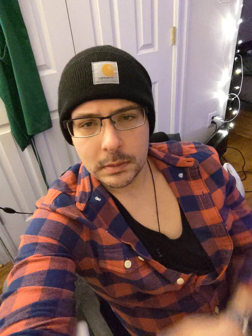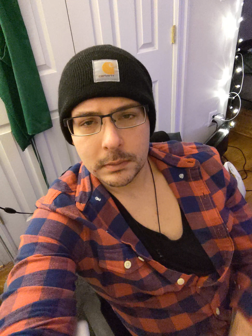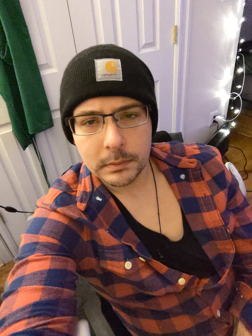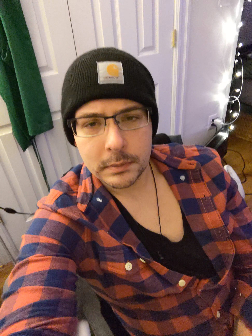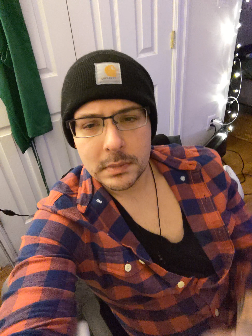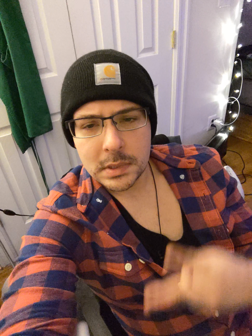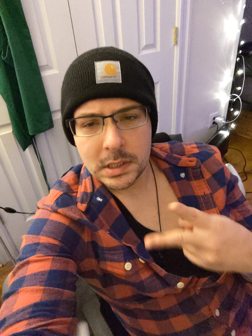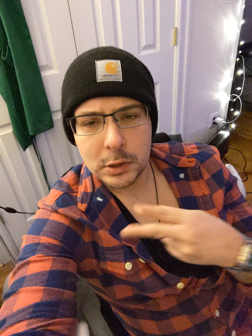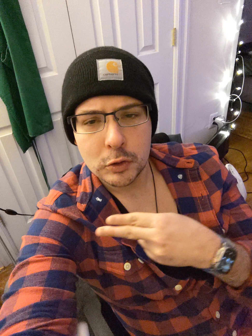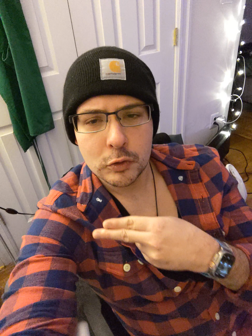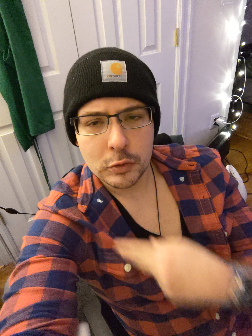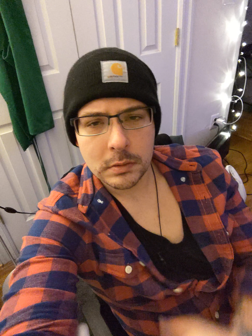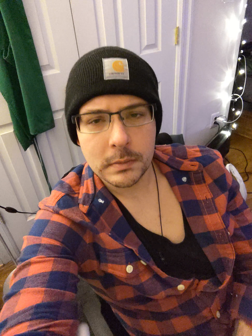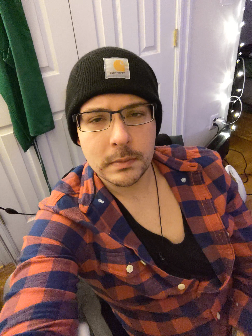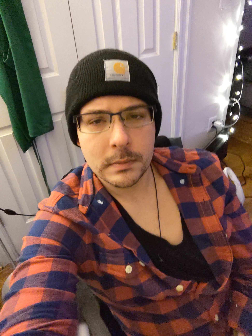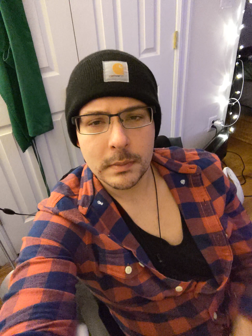scissors